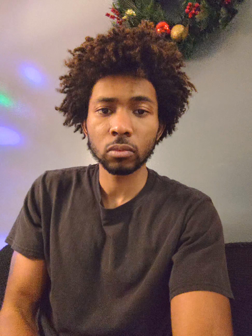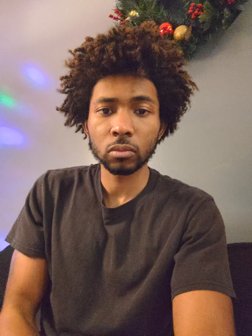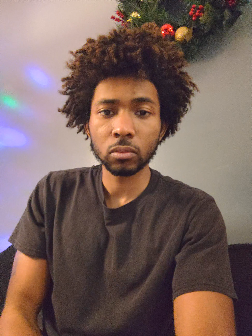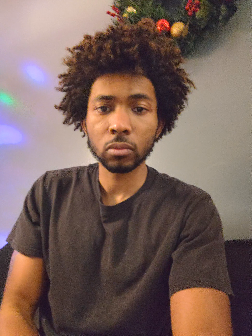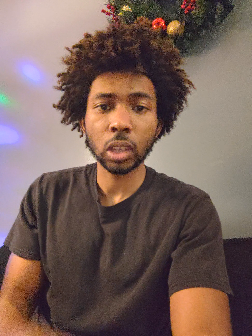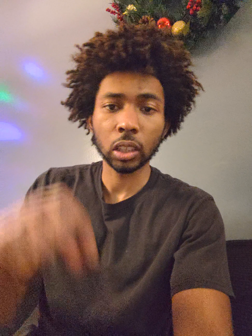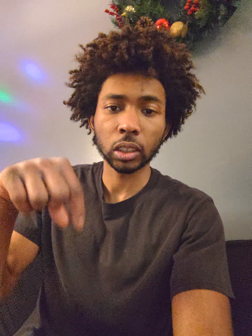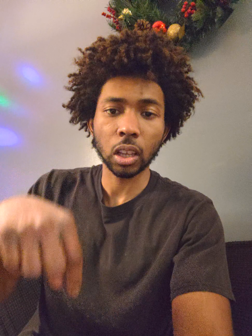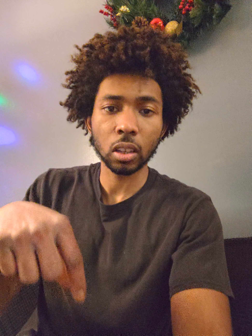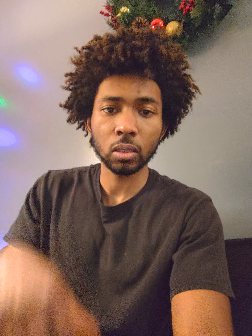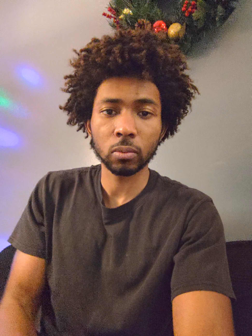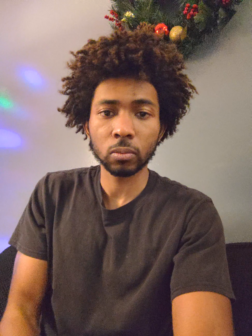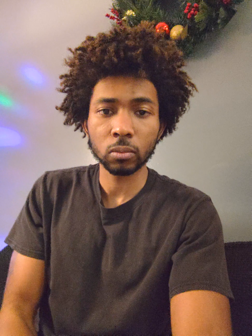down